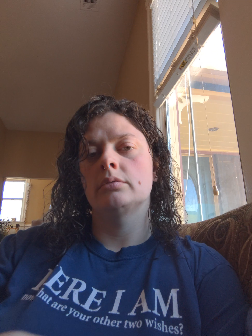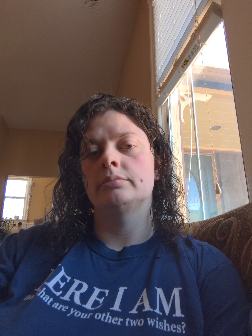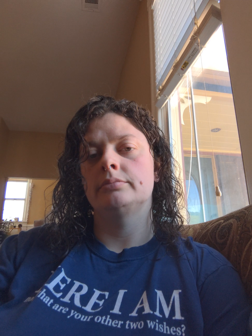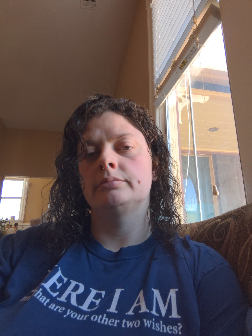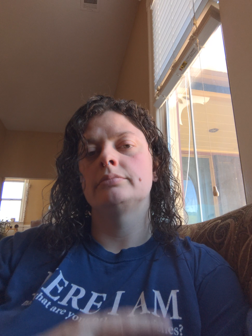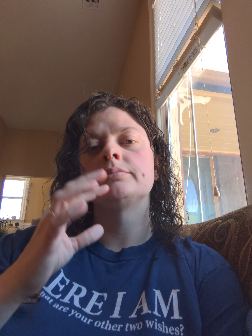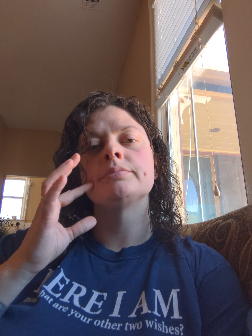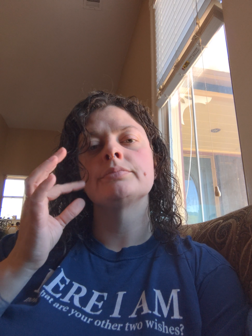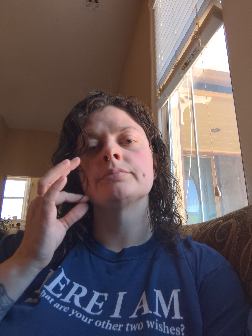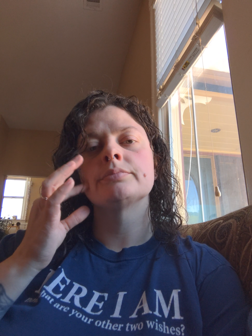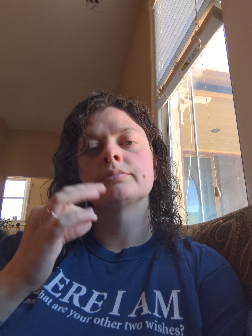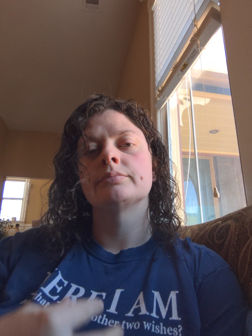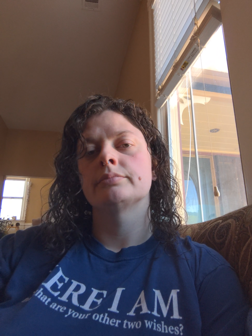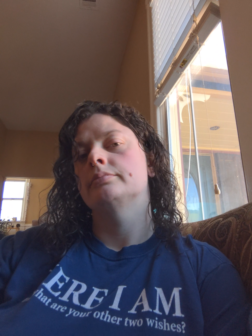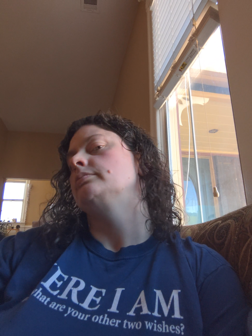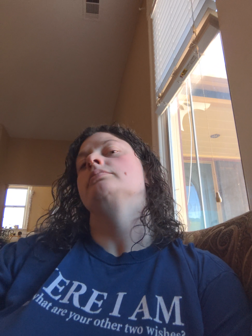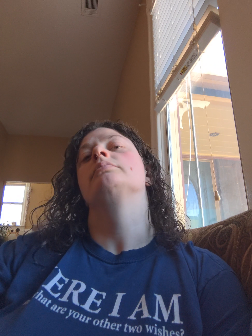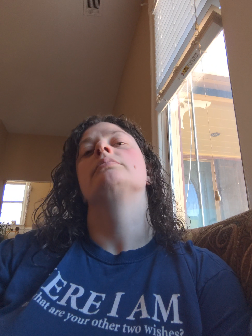cat